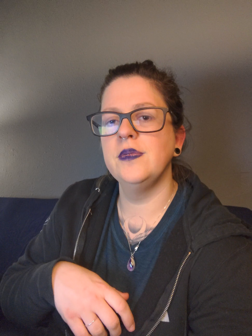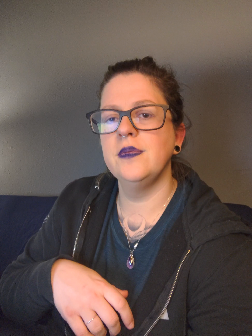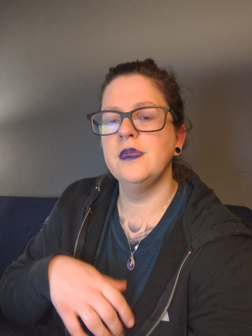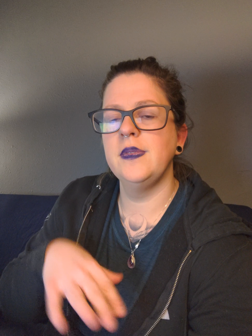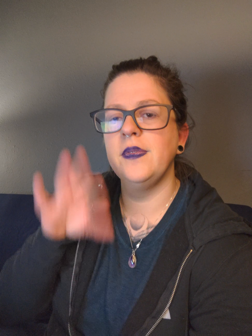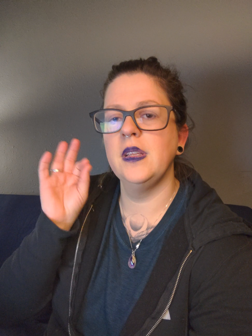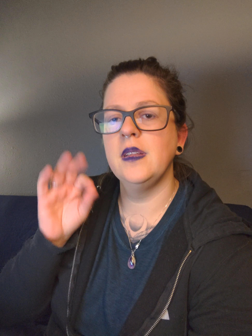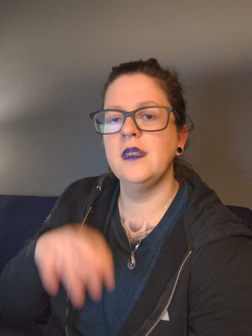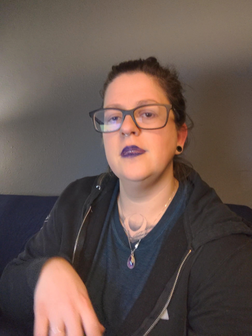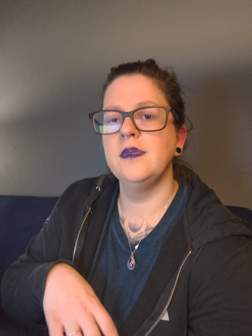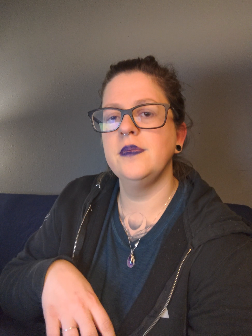find